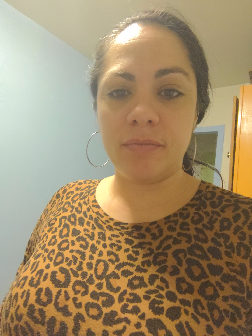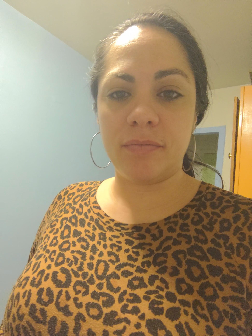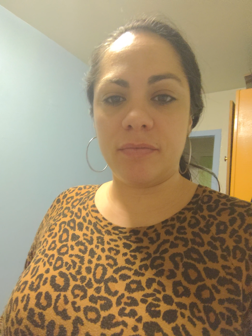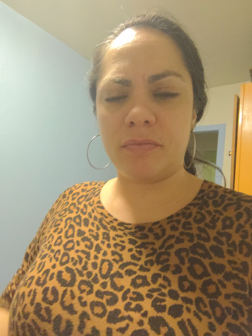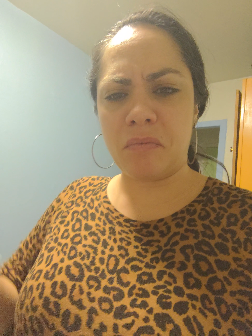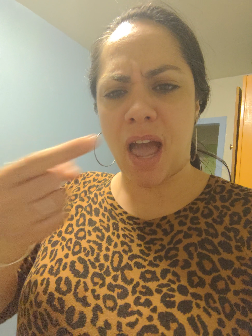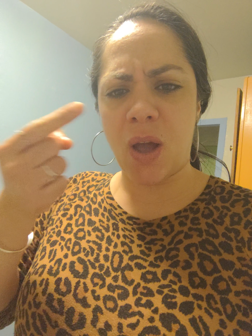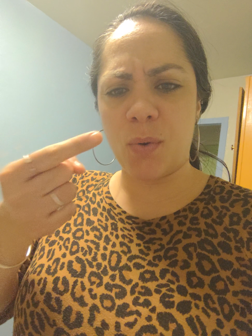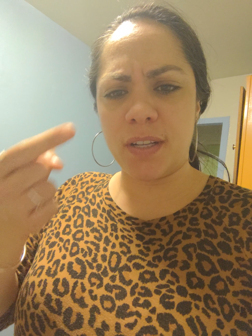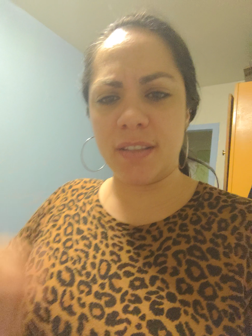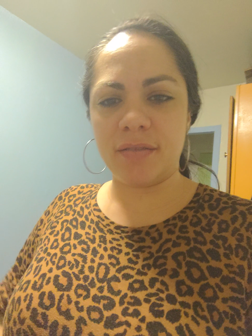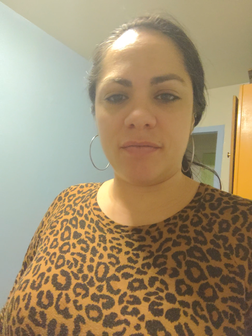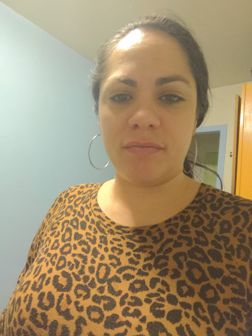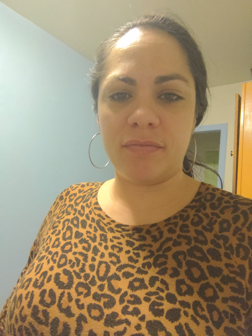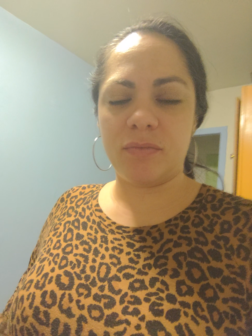owie